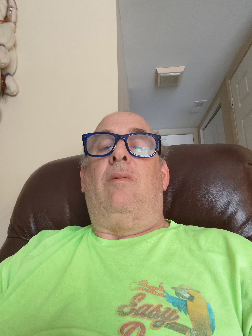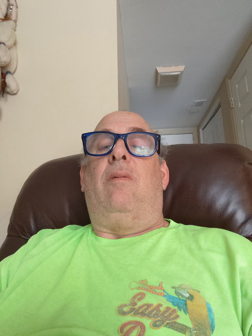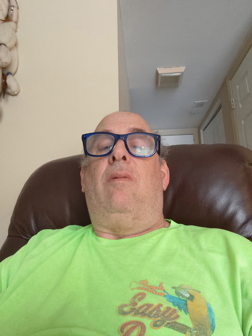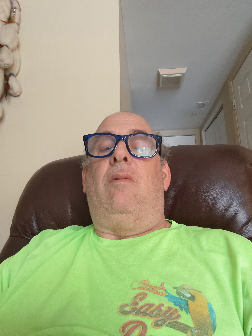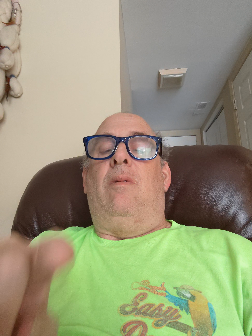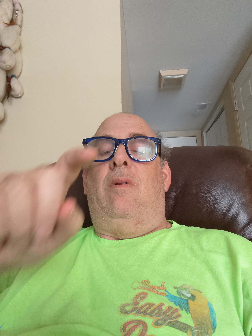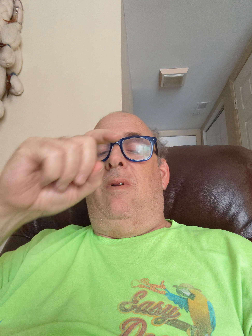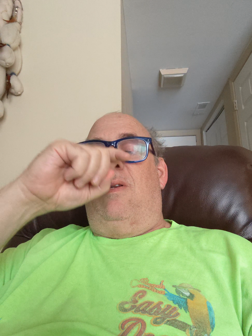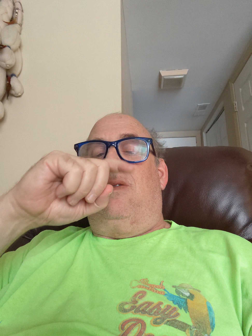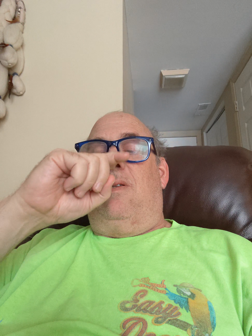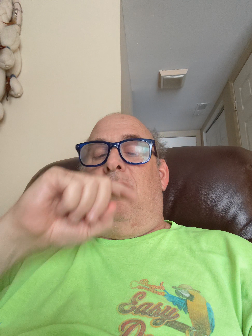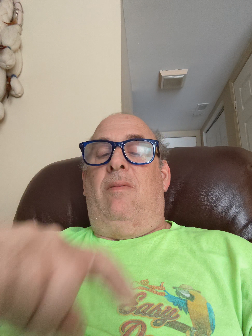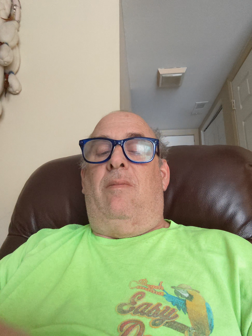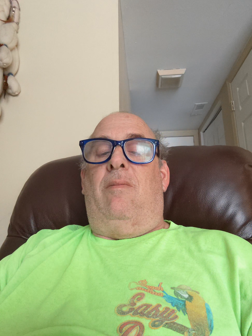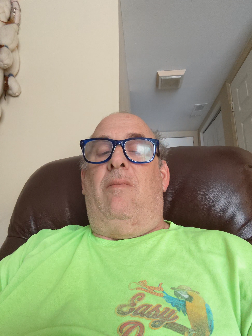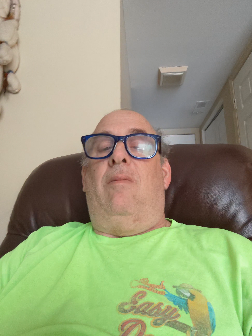doll